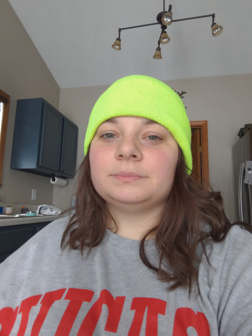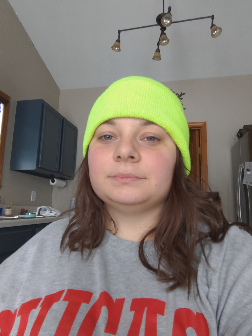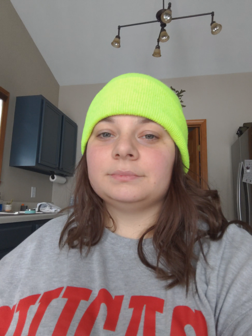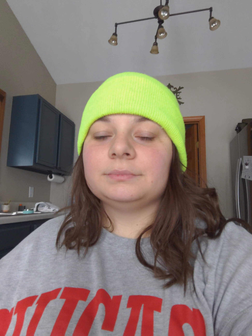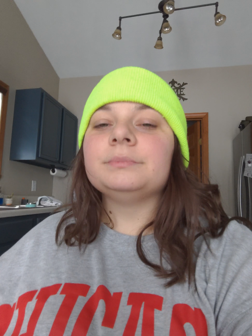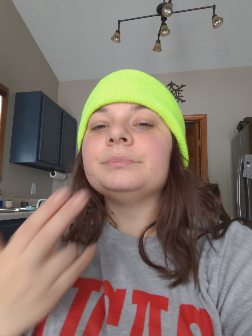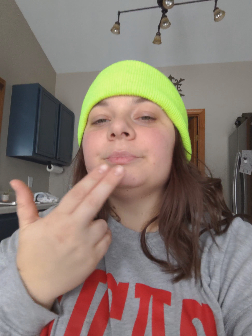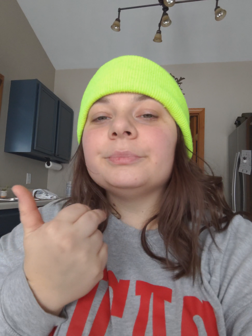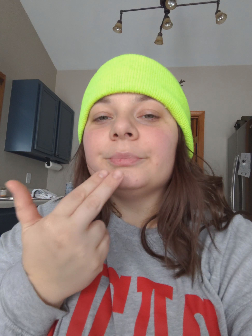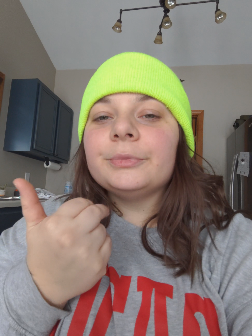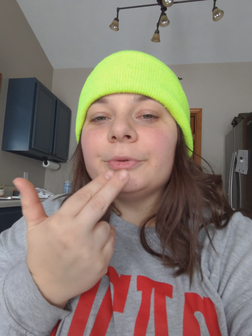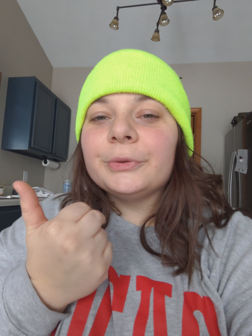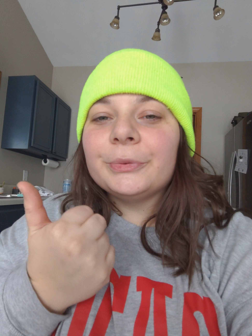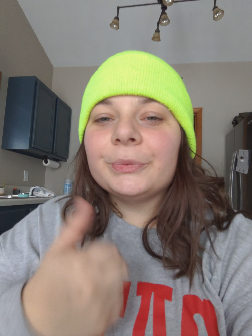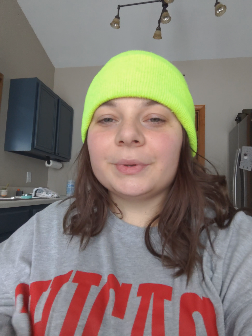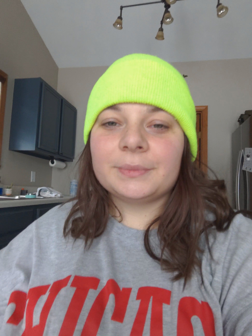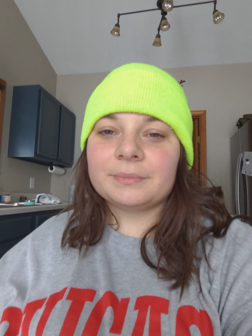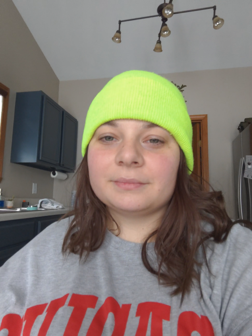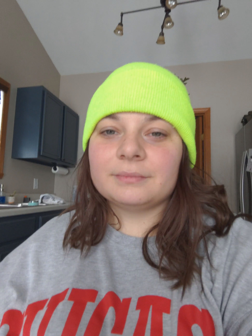cute